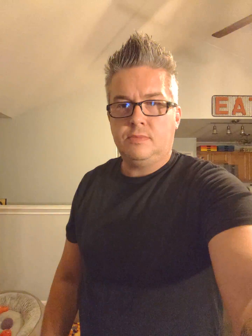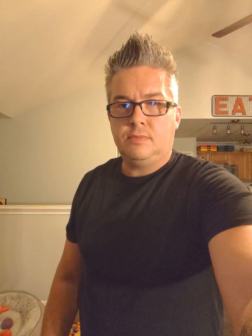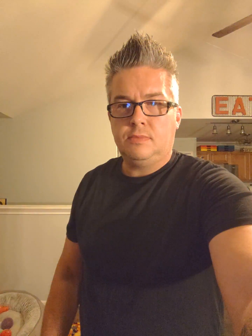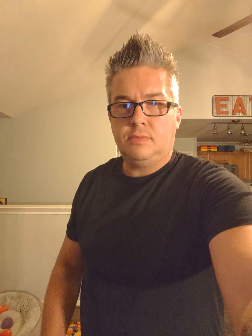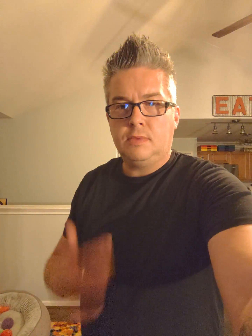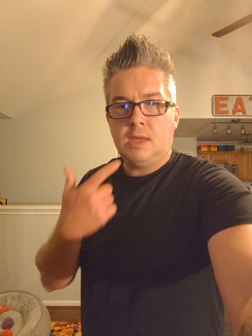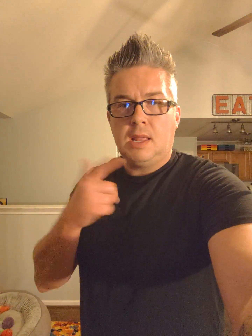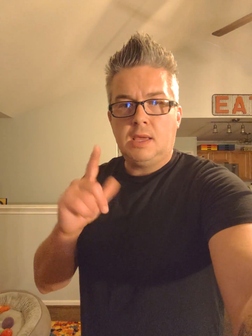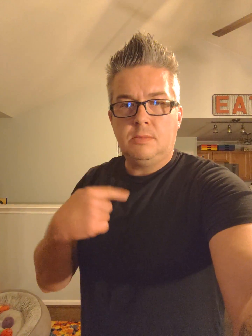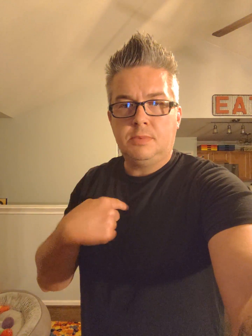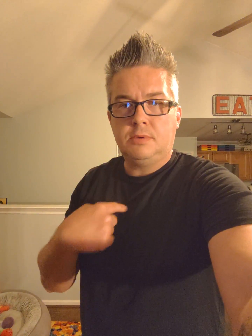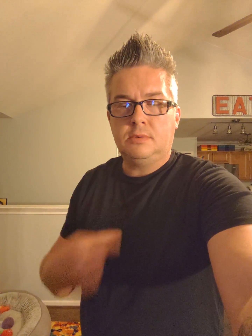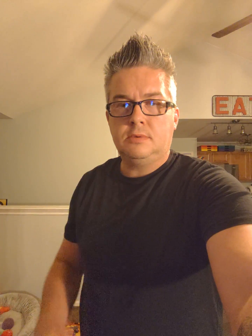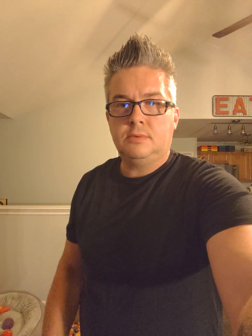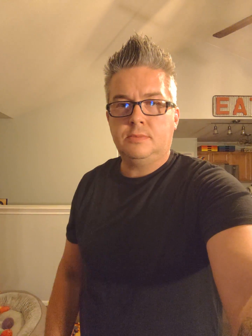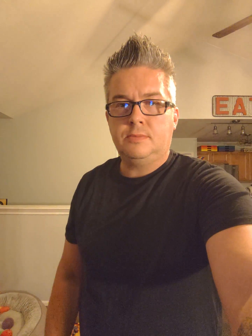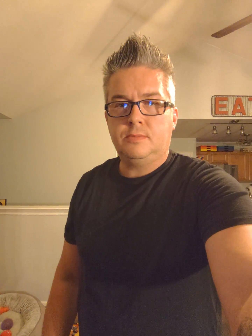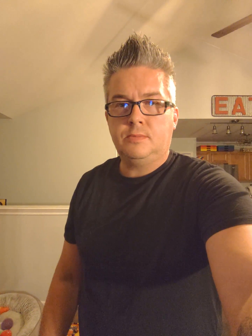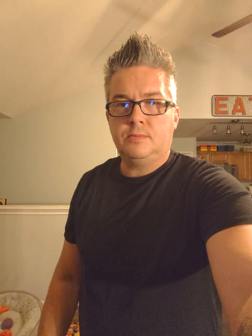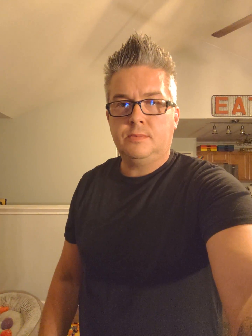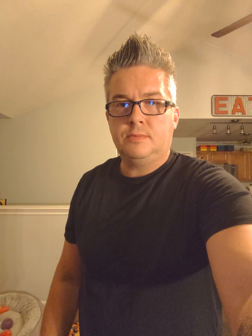let me